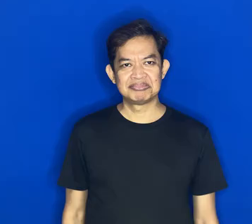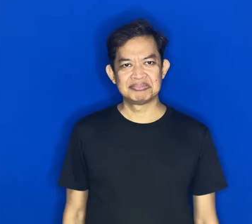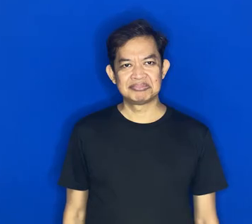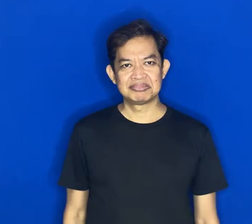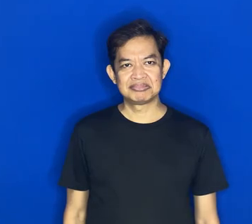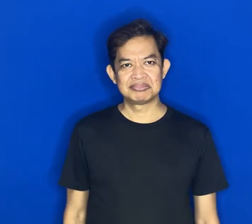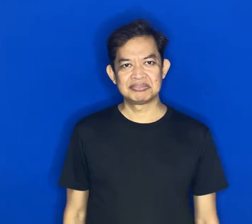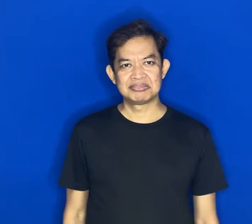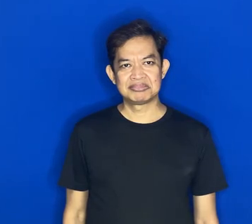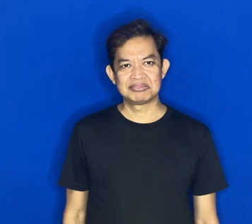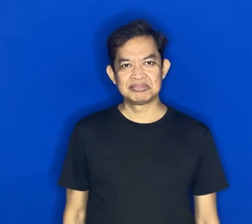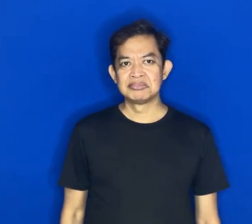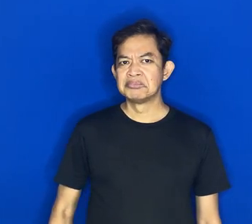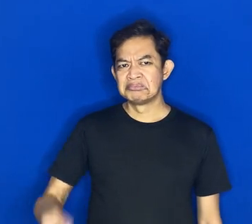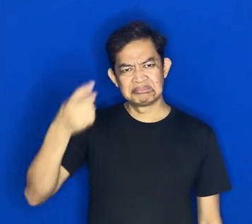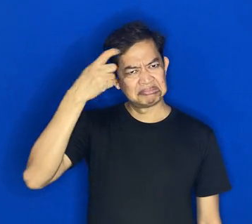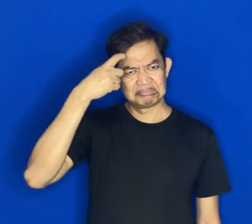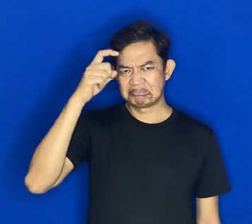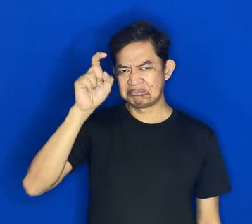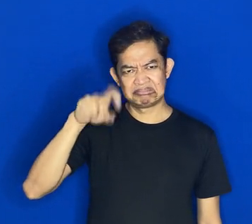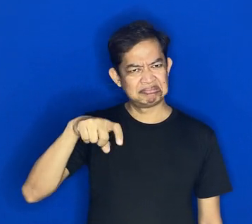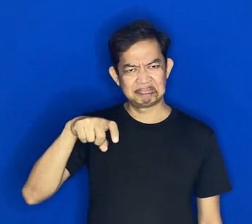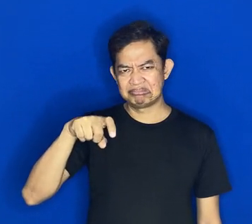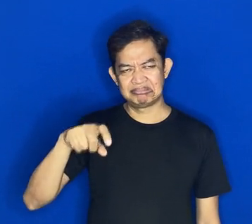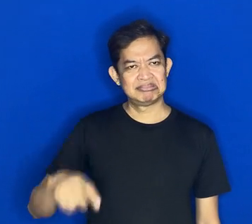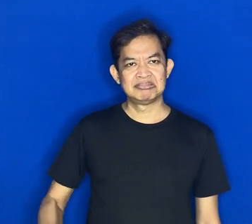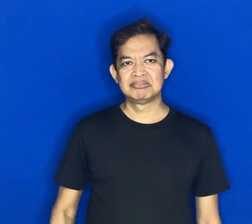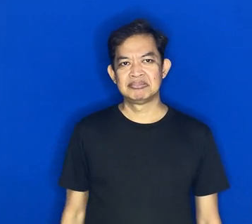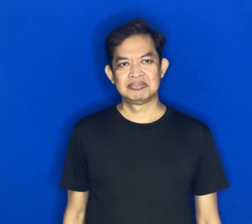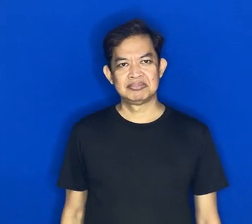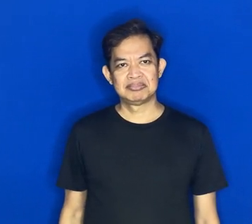don’t understand